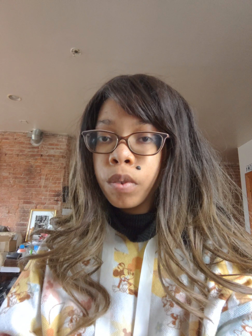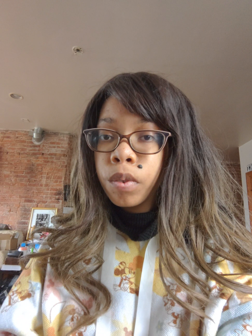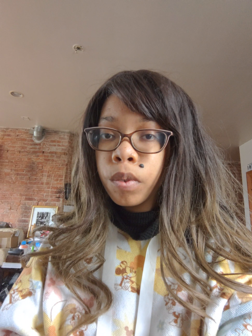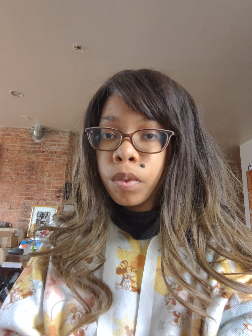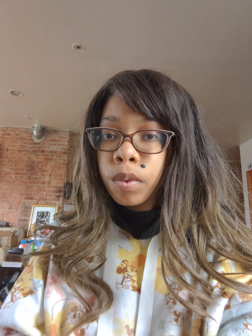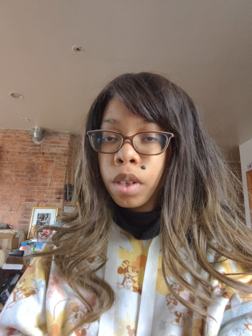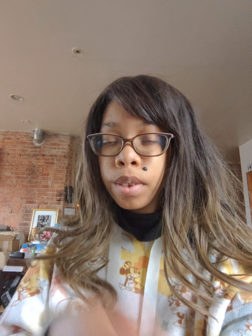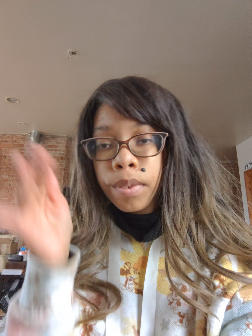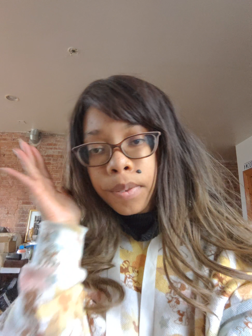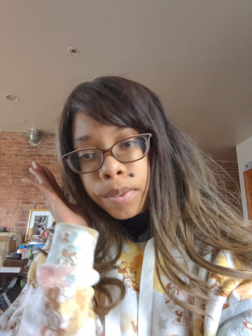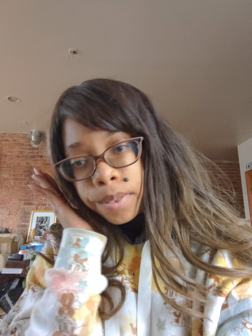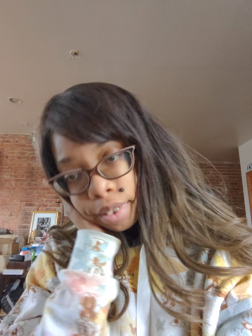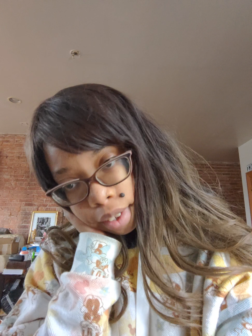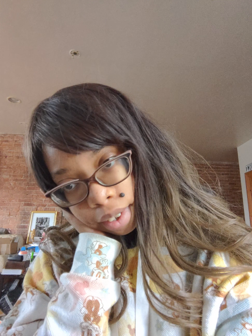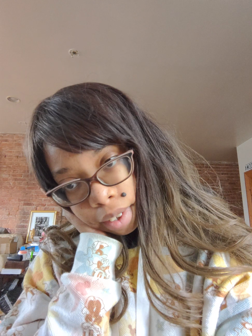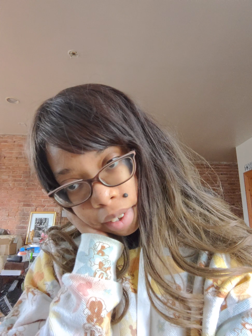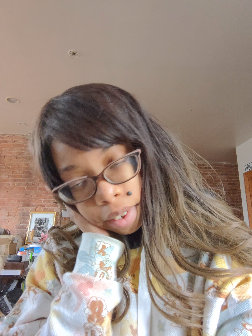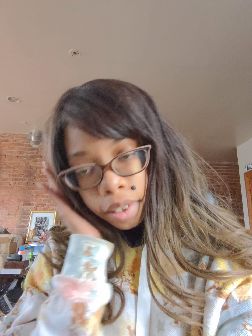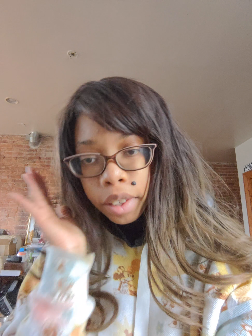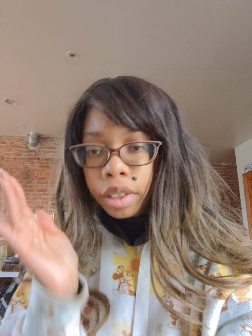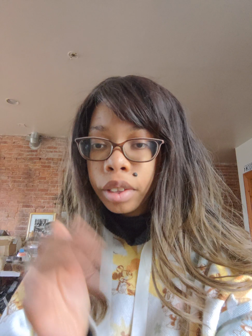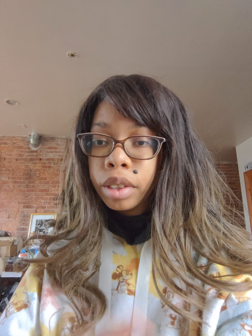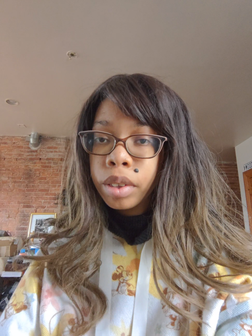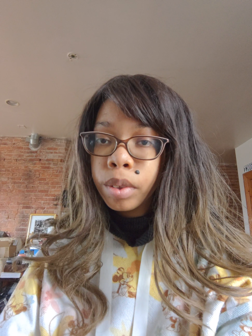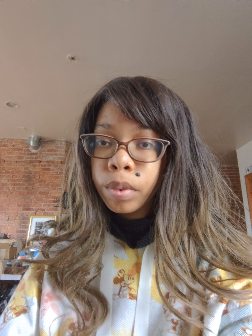bed